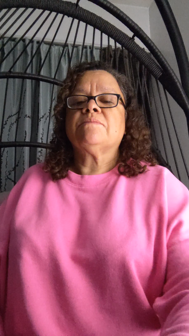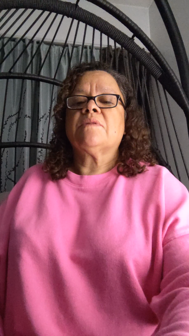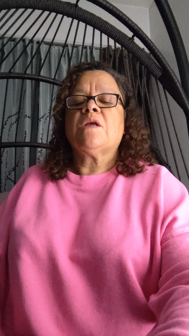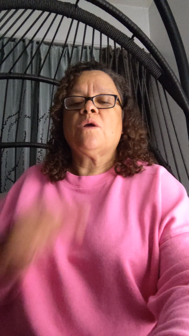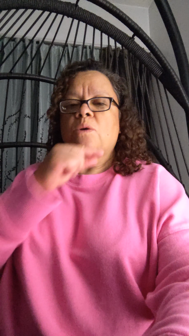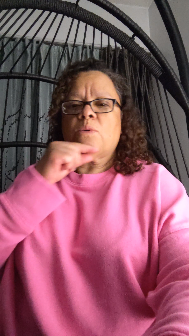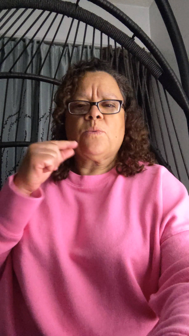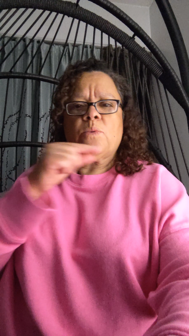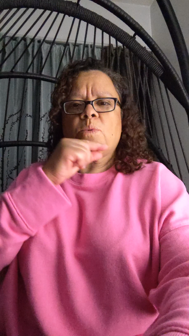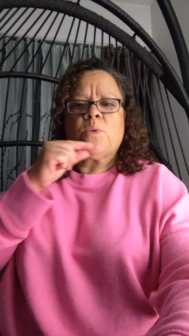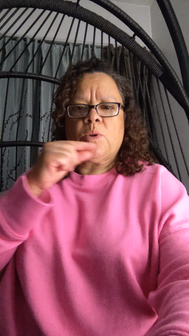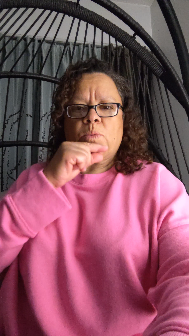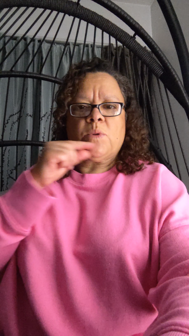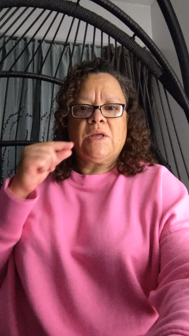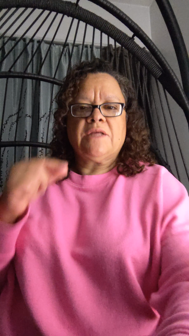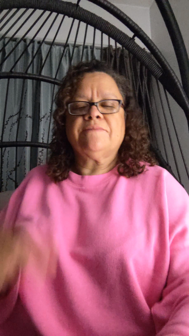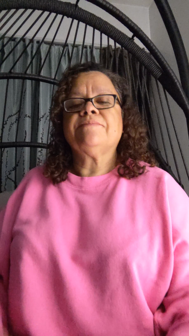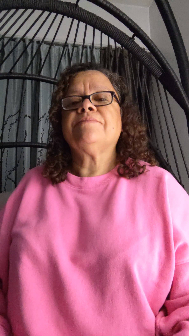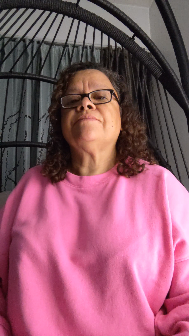glue